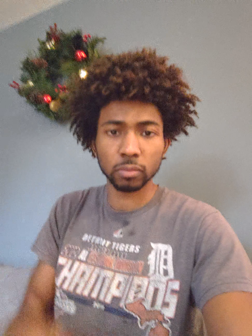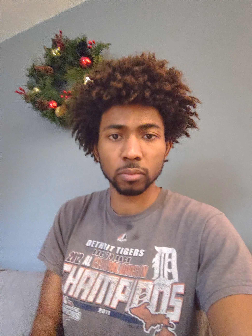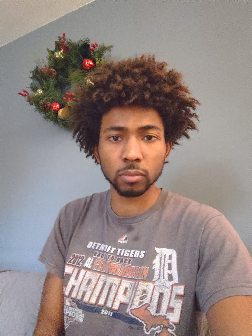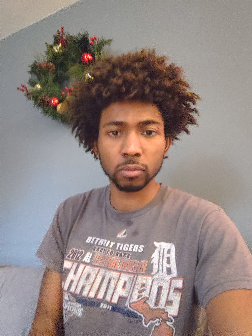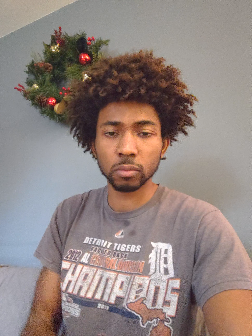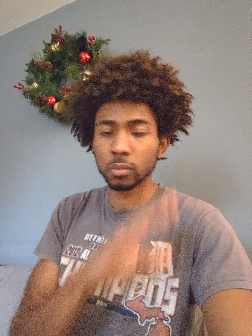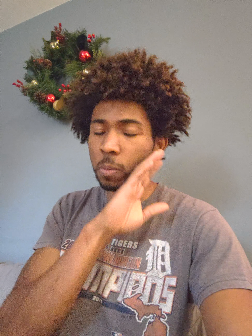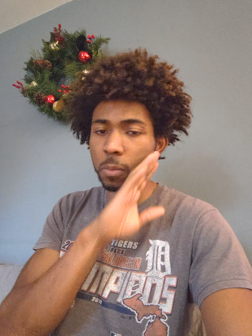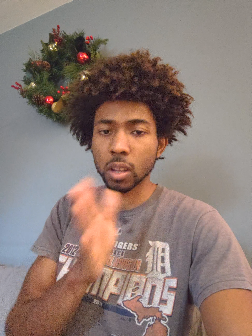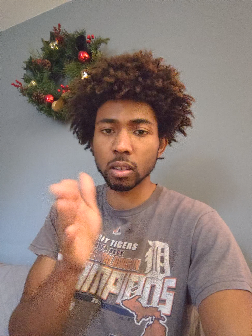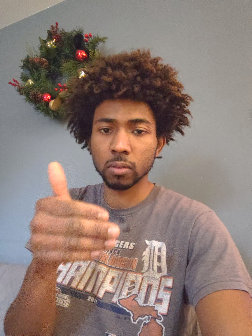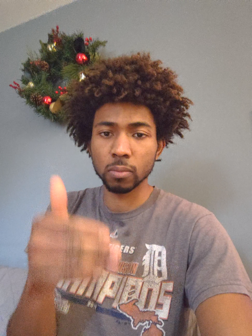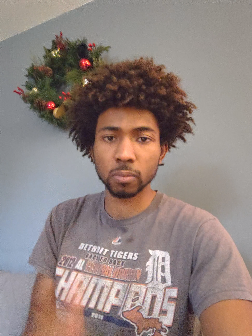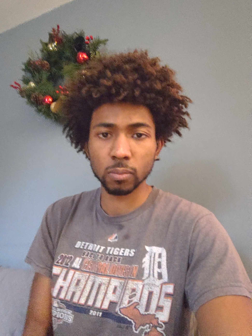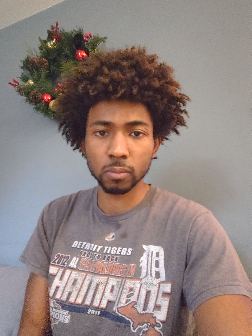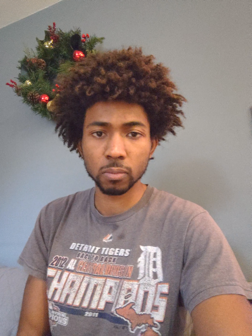bedroom